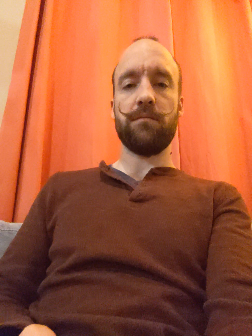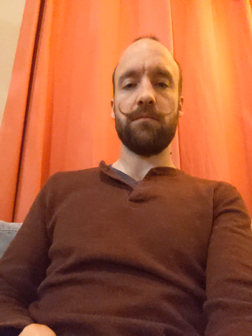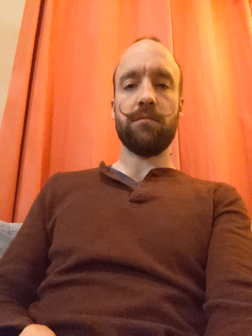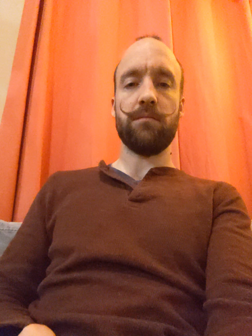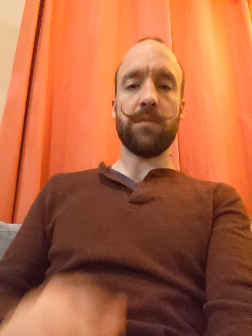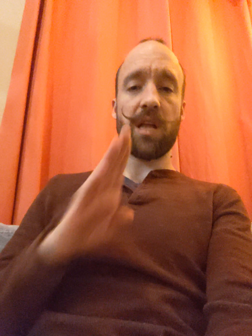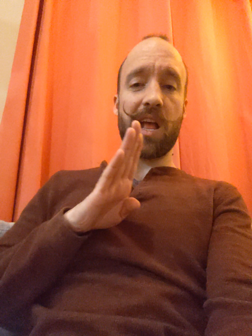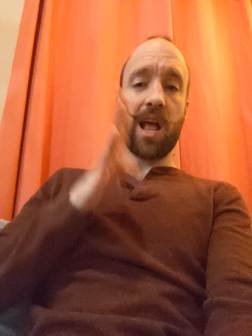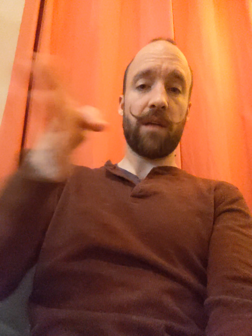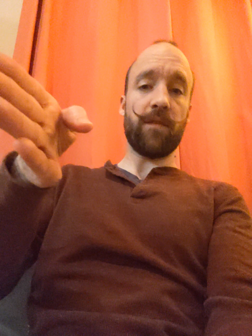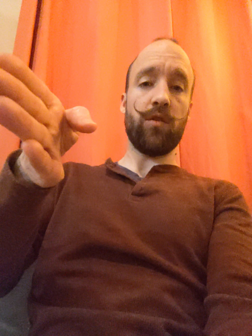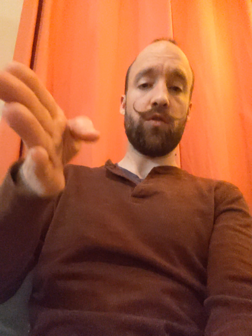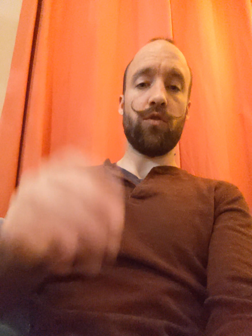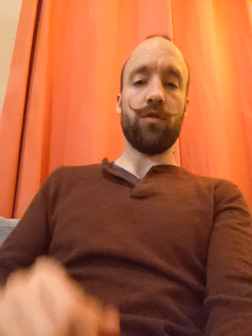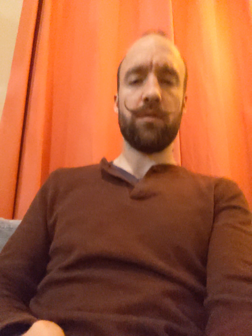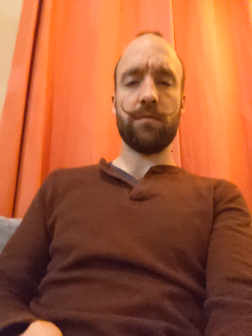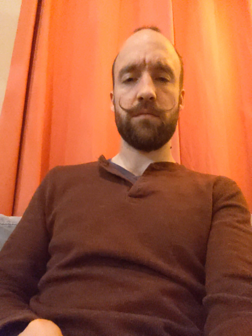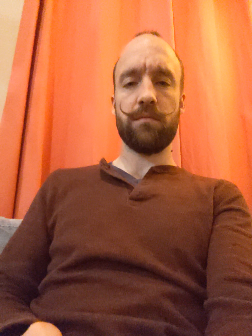after